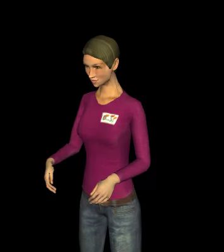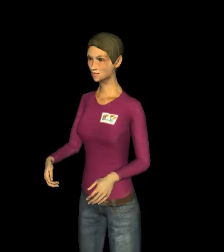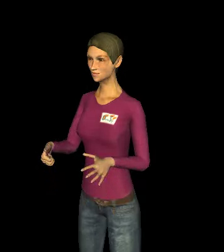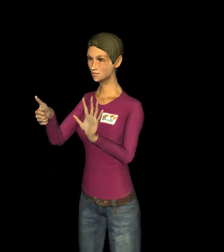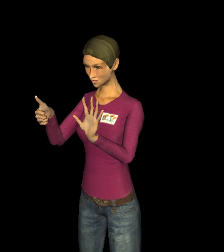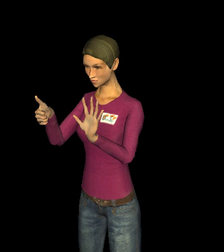6